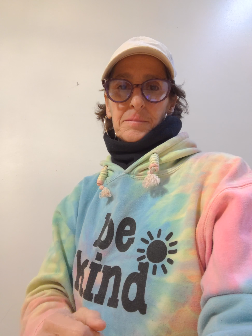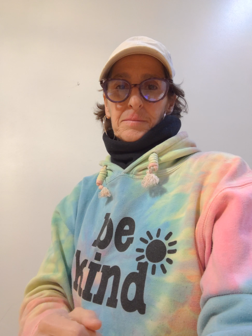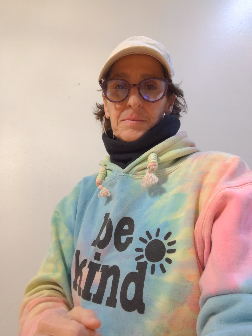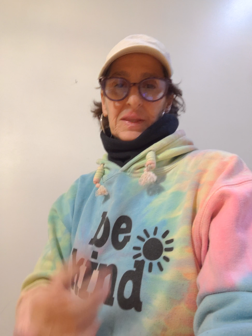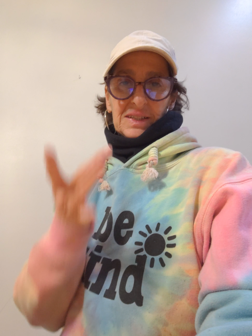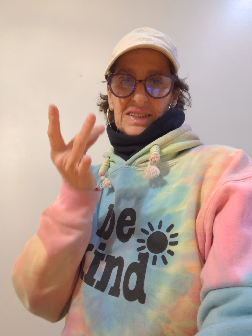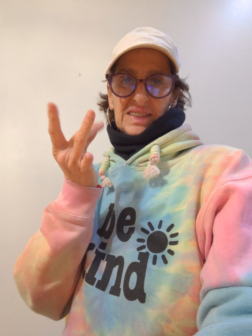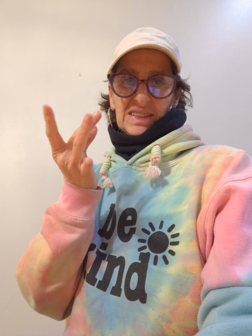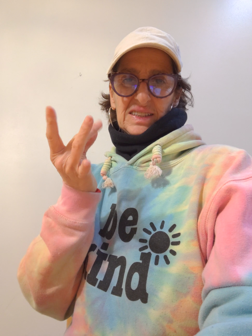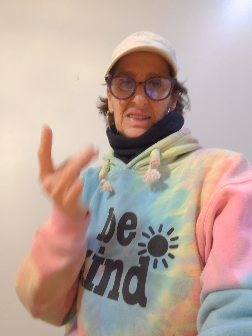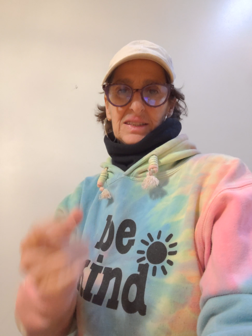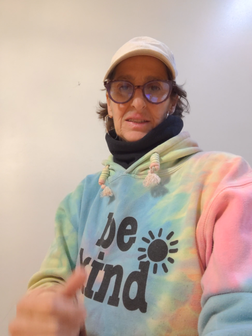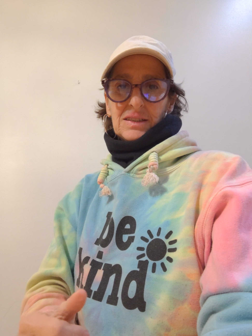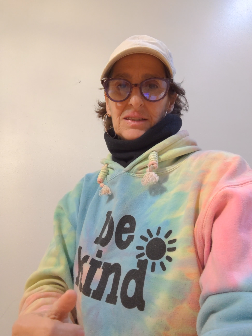sticky